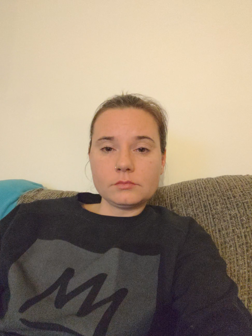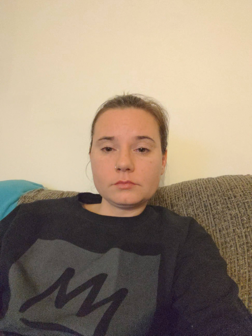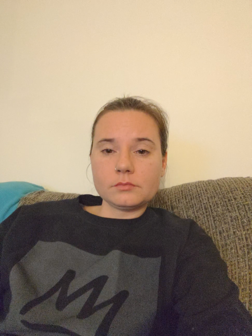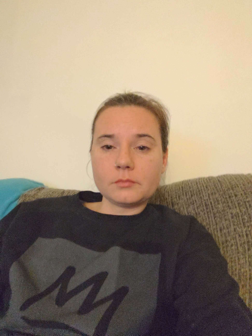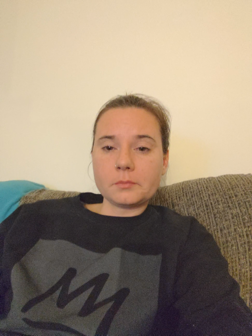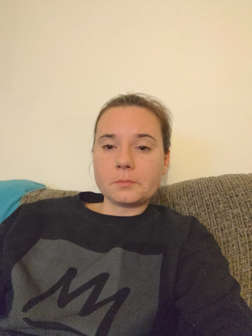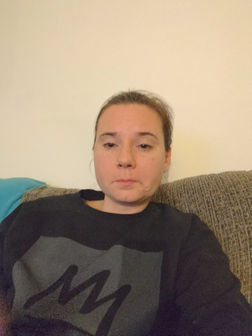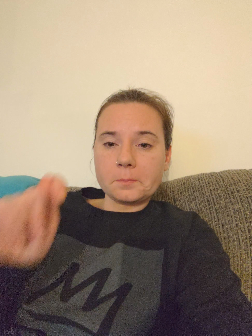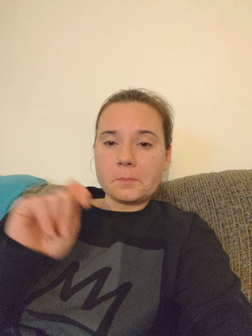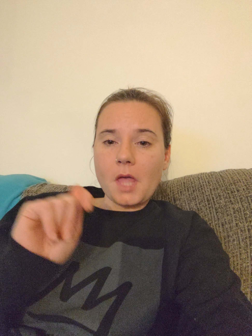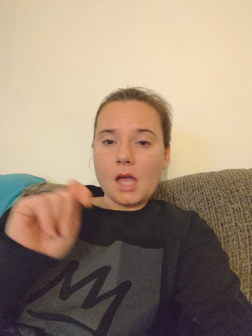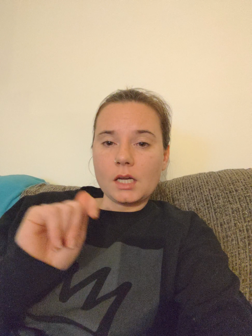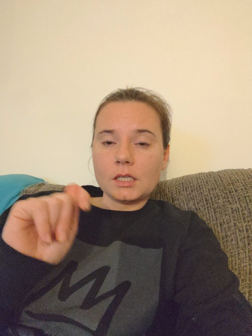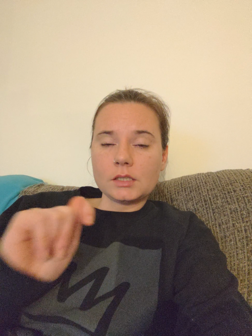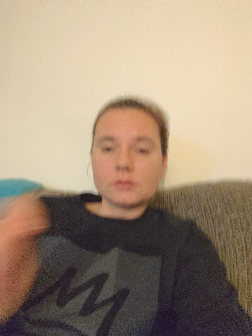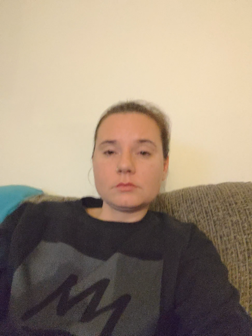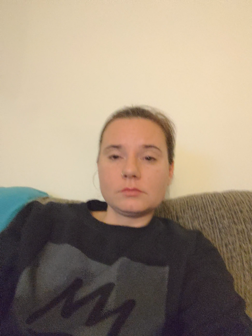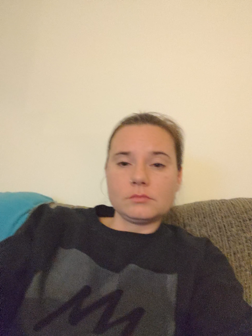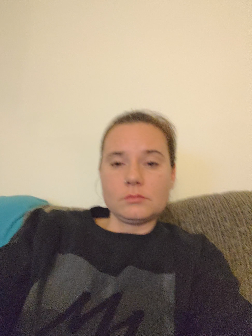potty